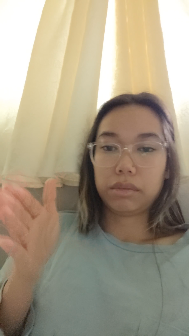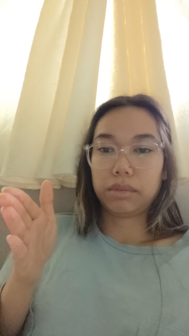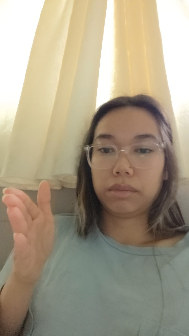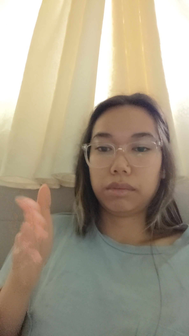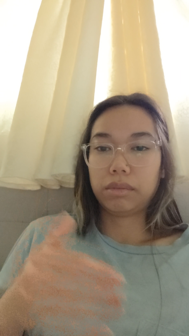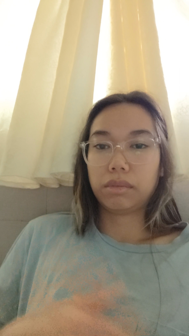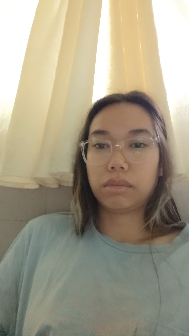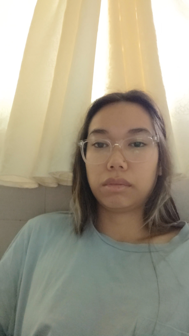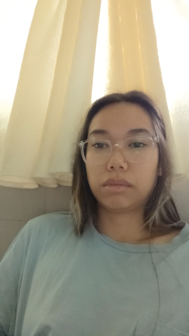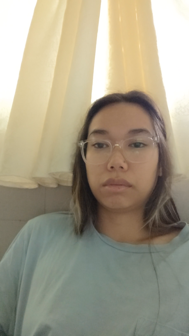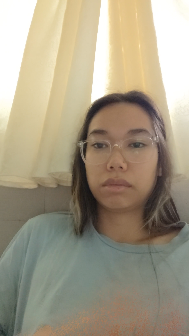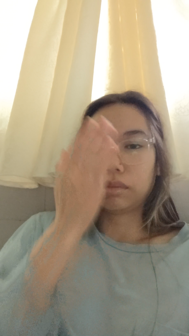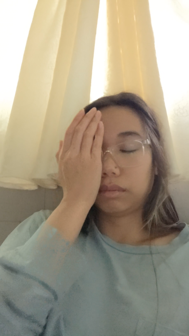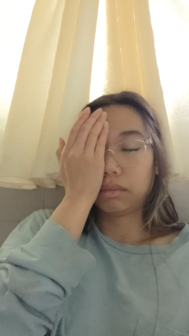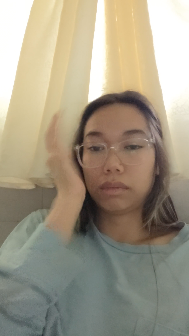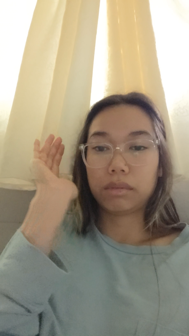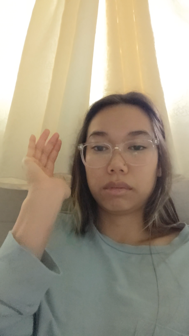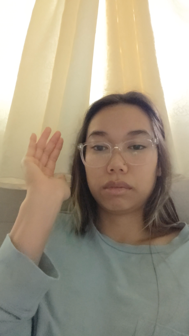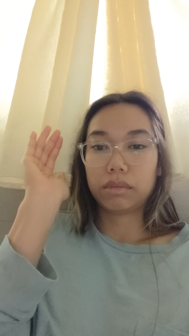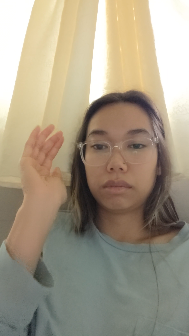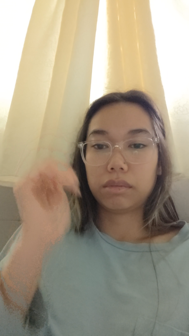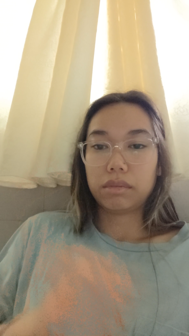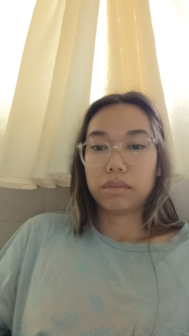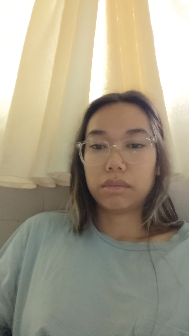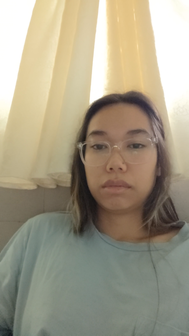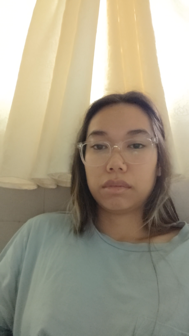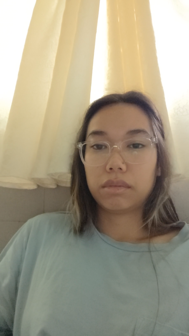peekaboo